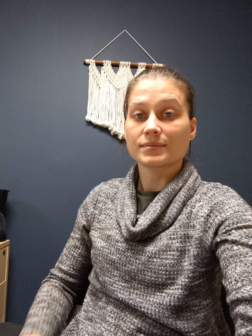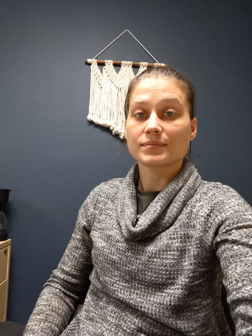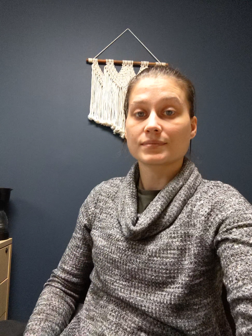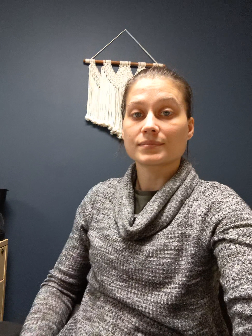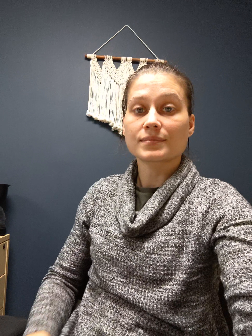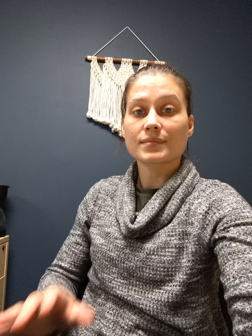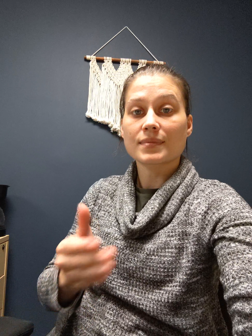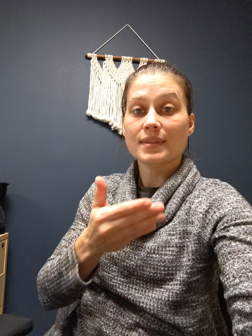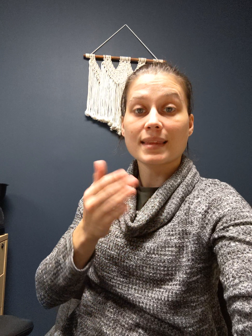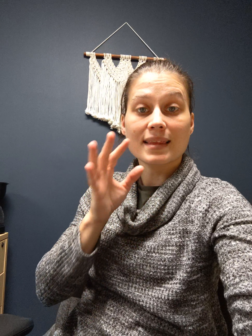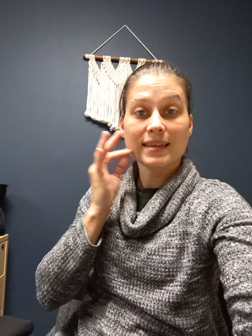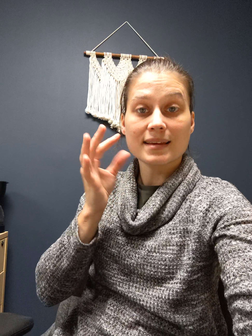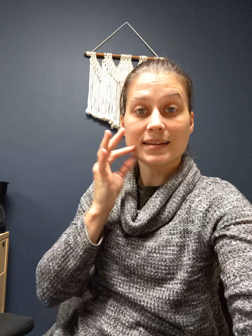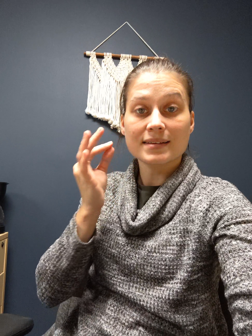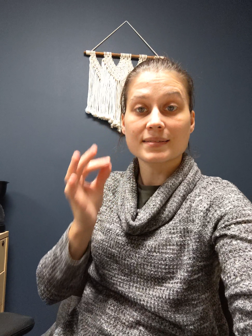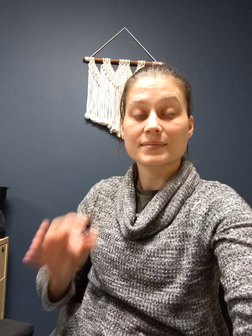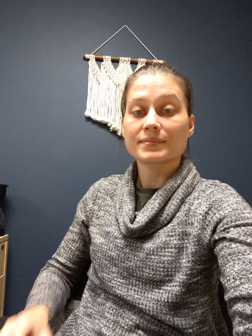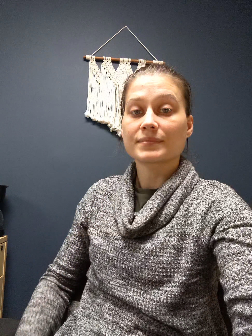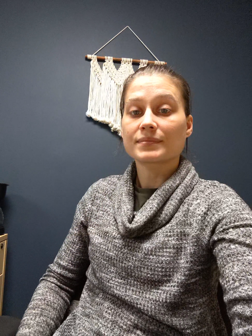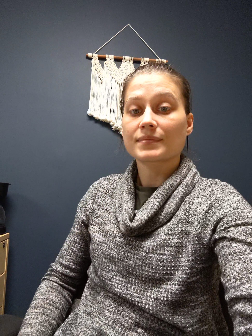kitty